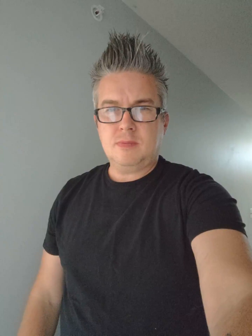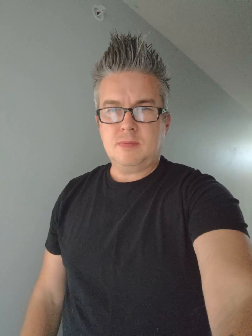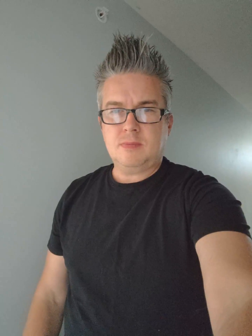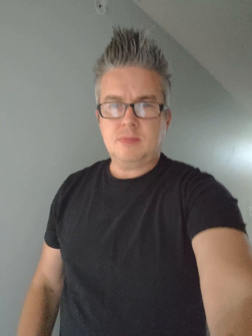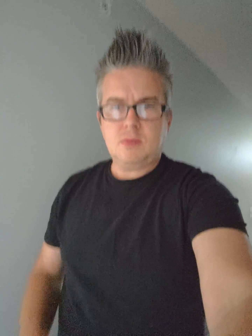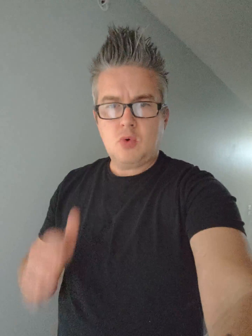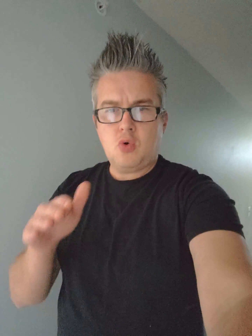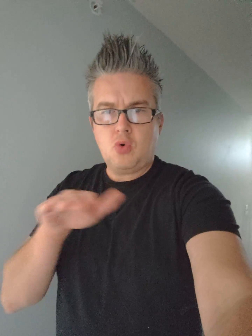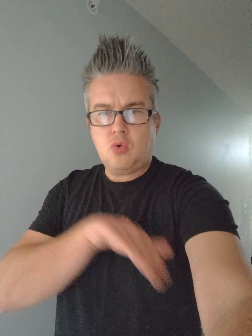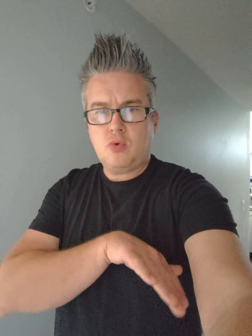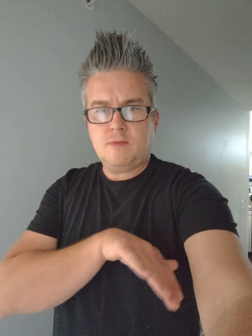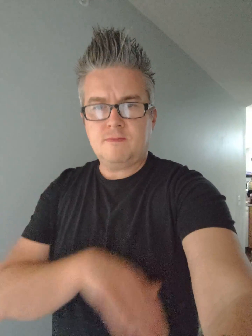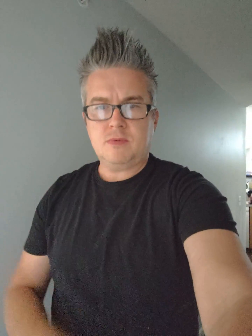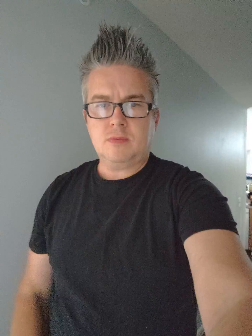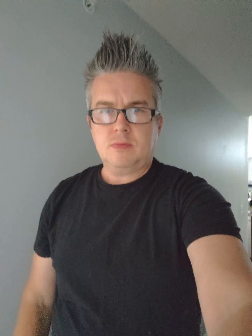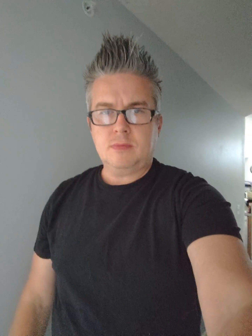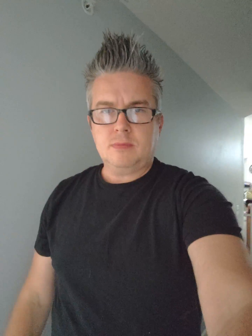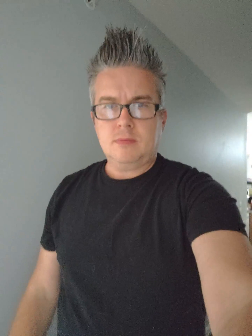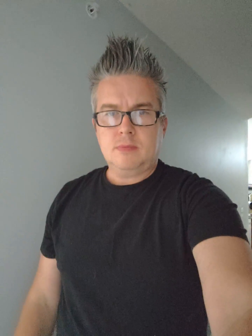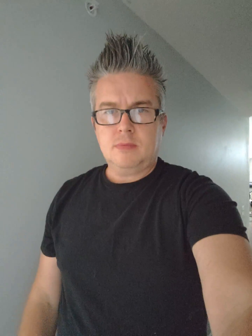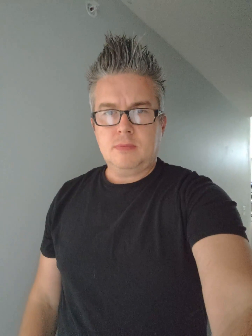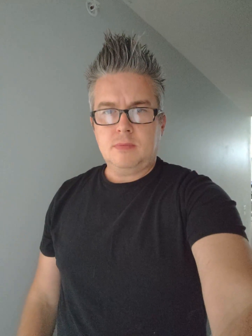cover